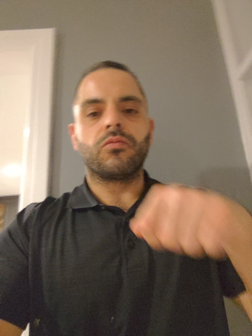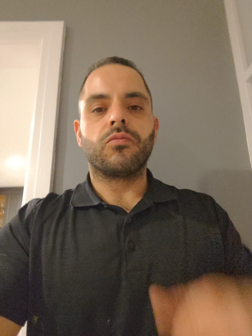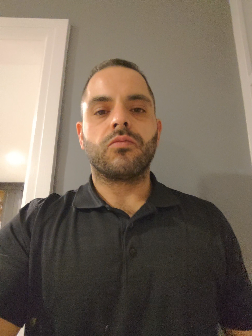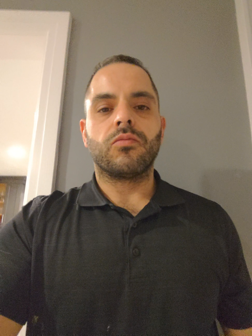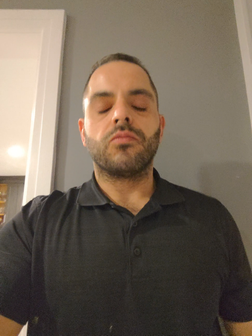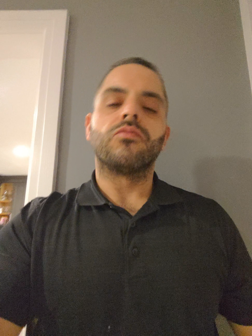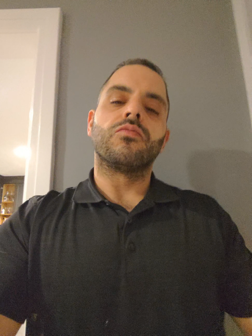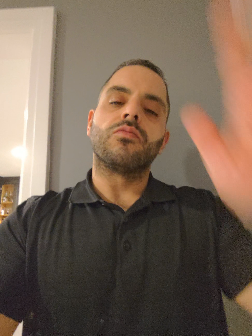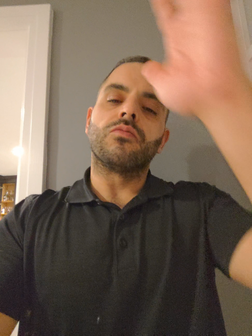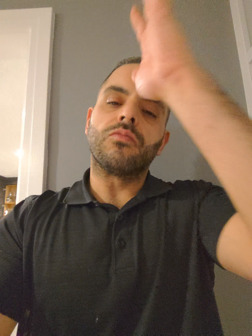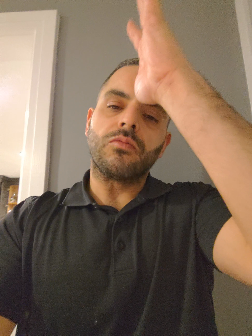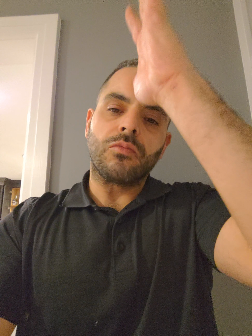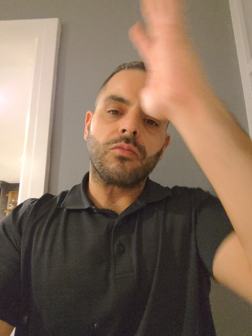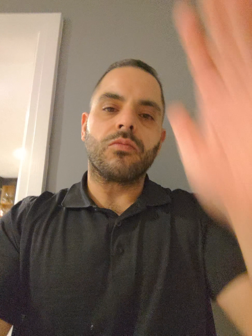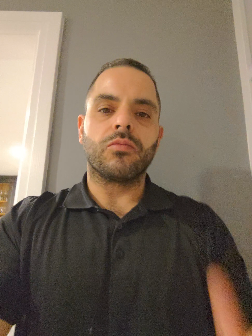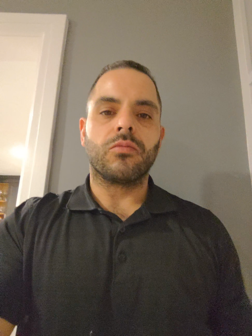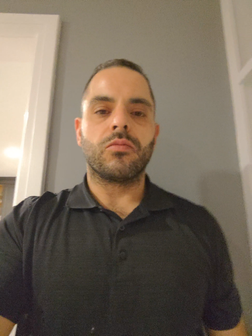dad